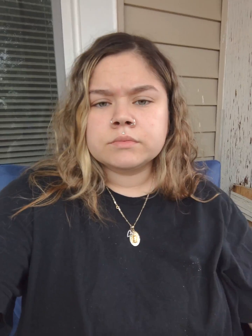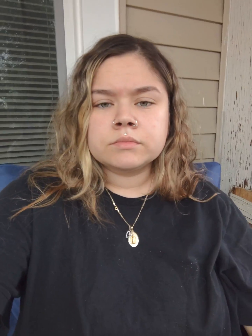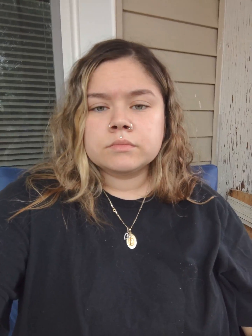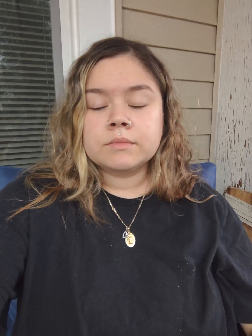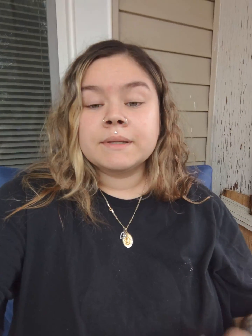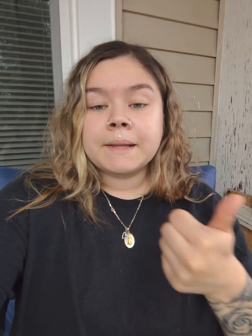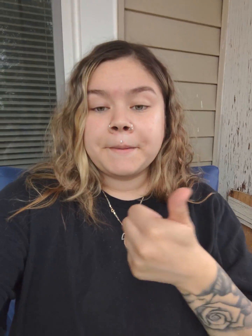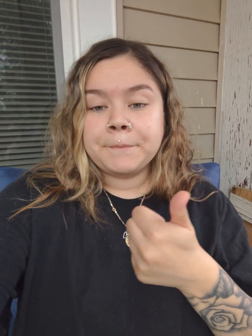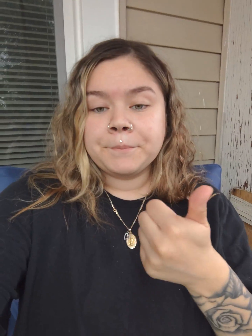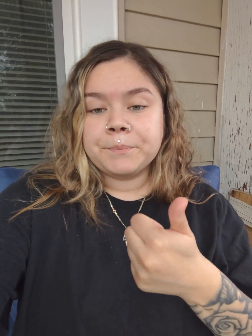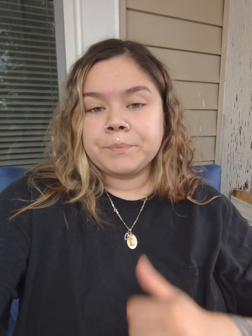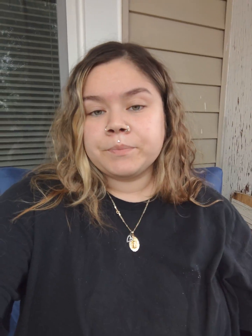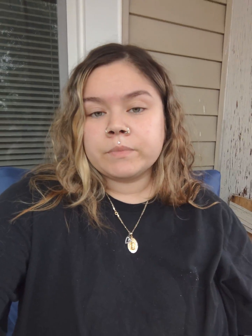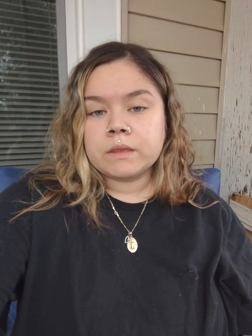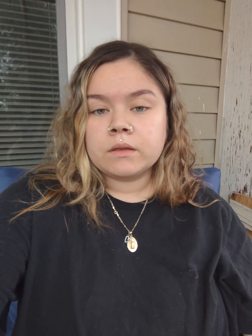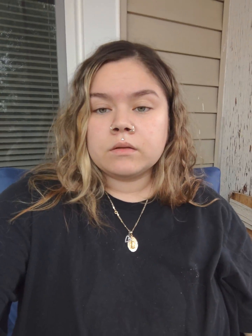game